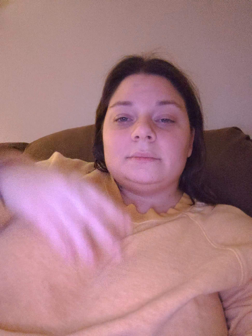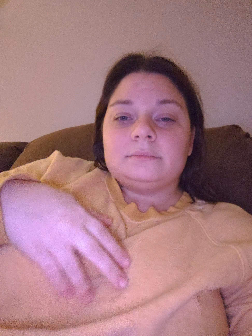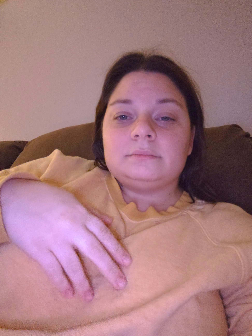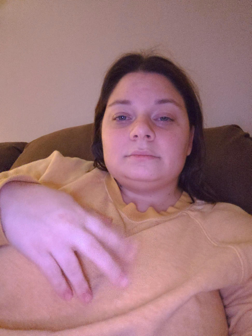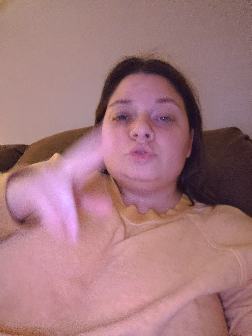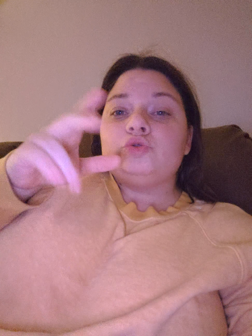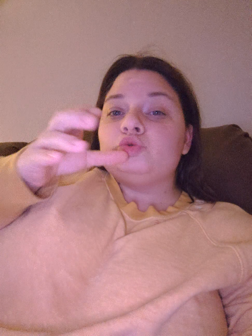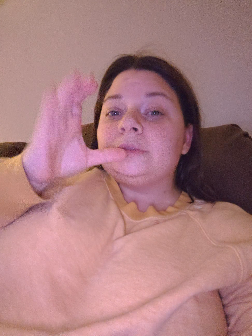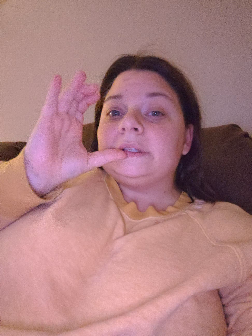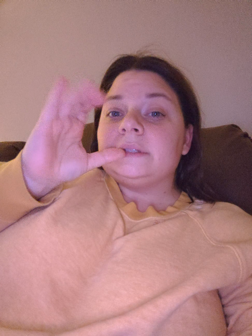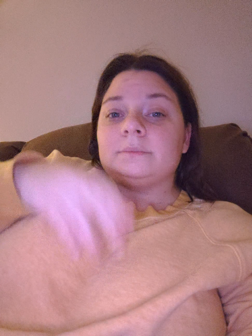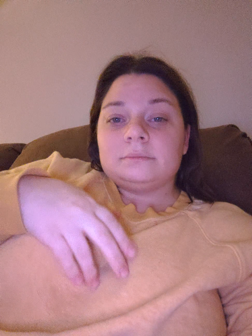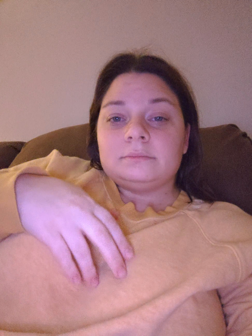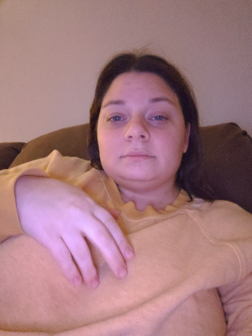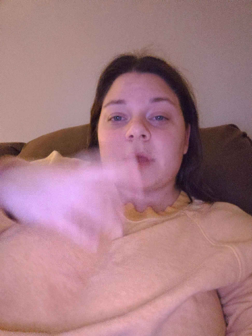drink